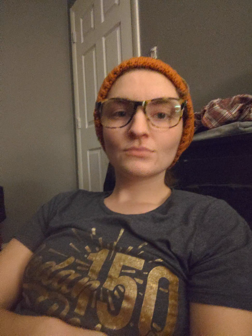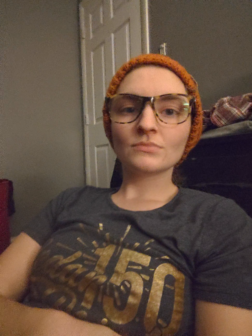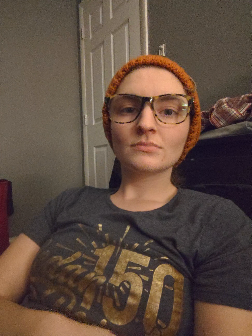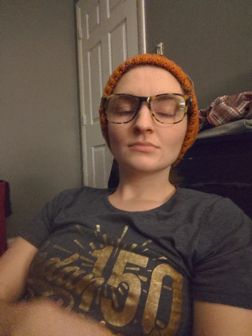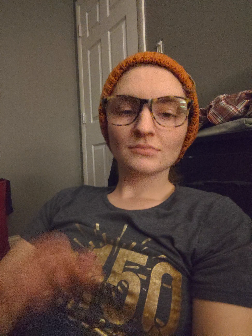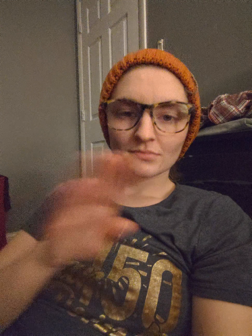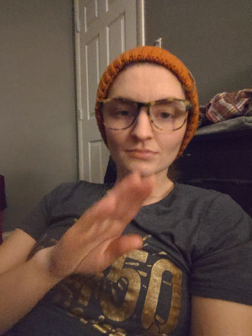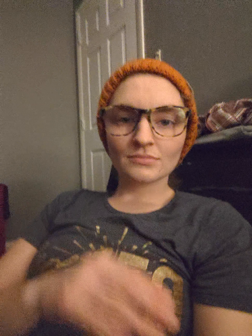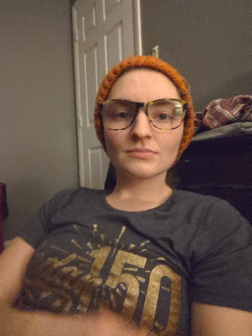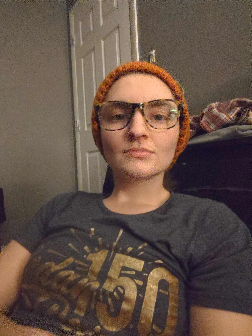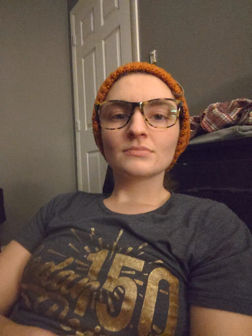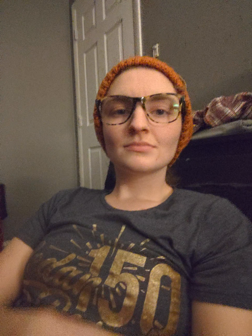close